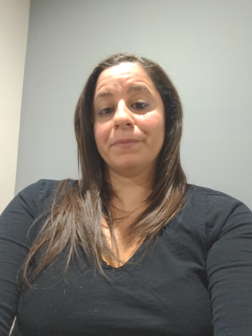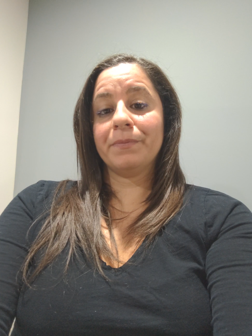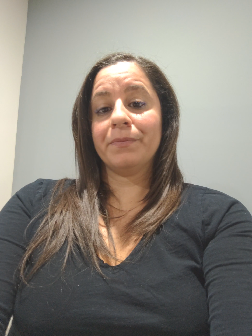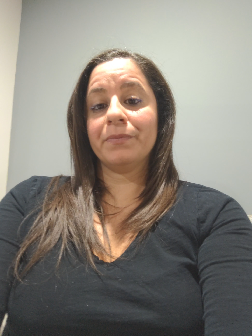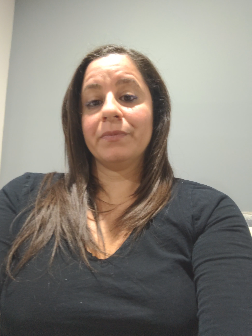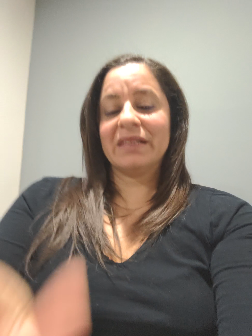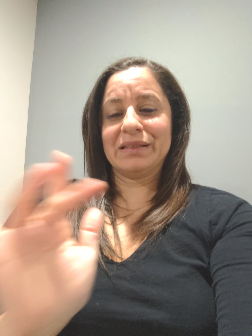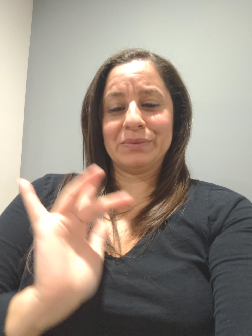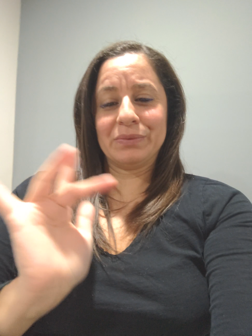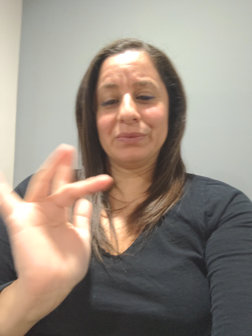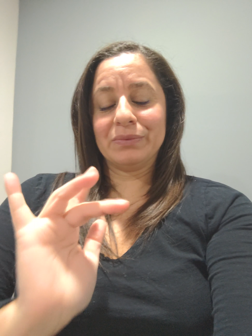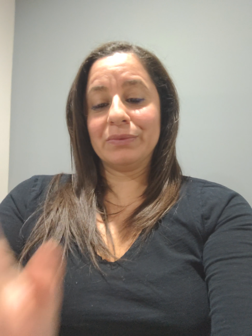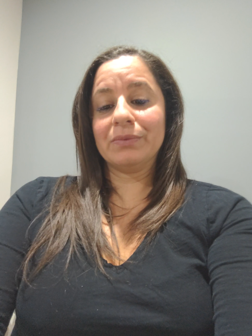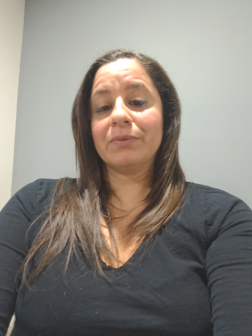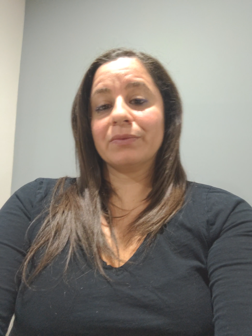yucky